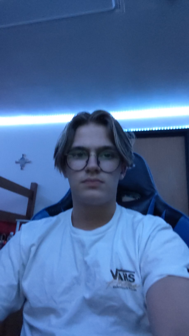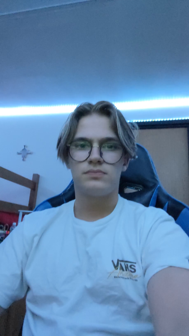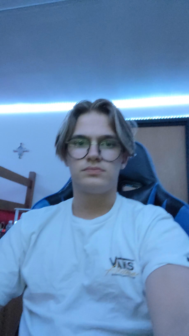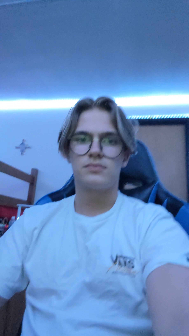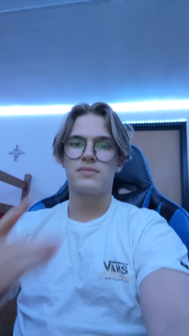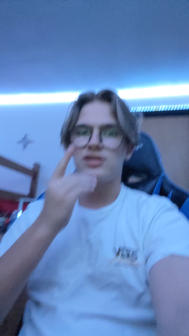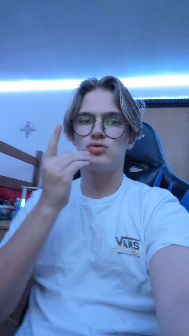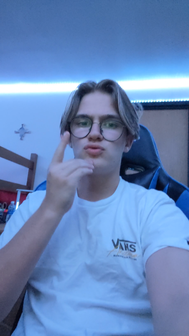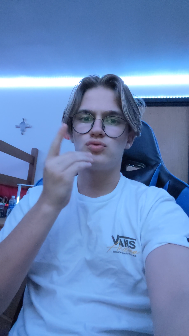dinner